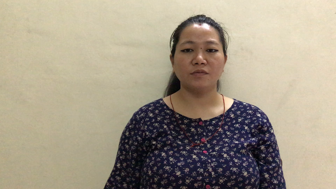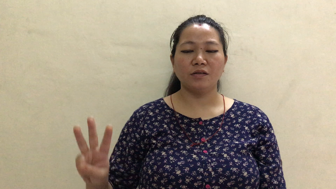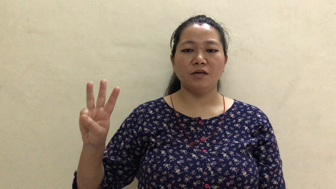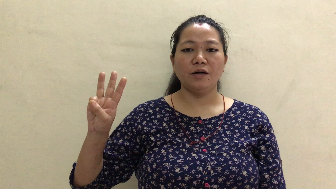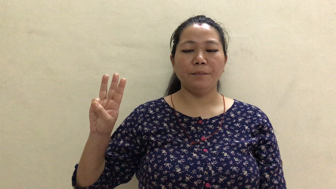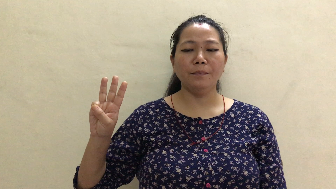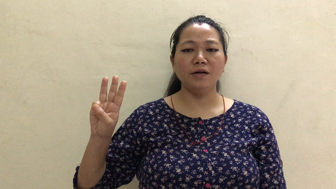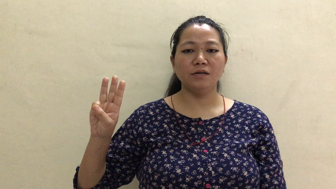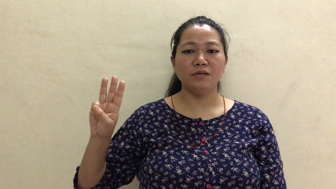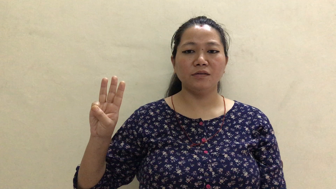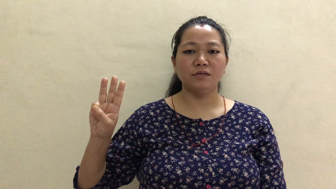म